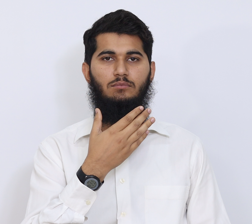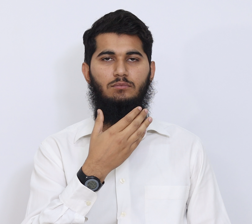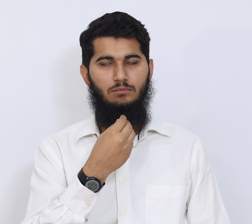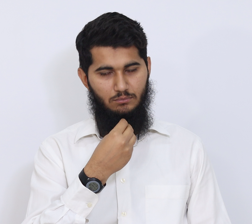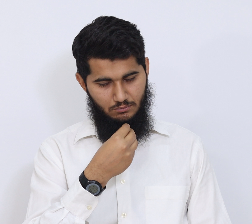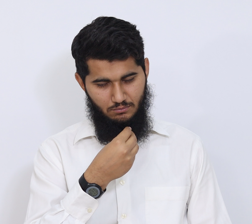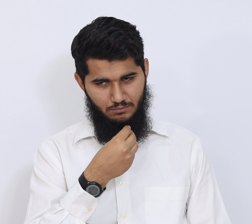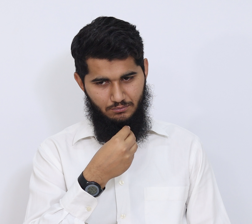sad